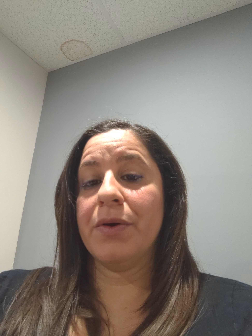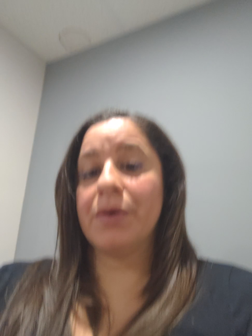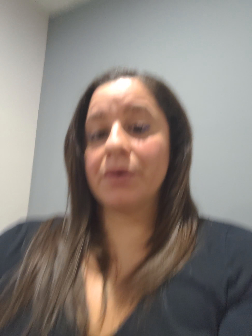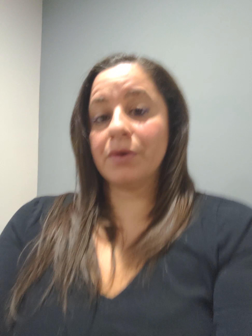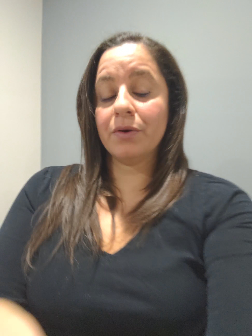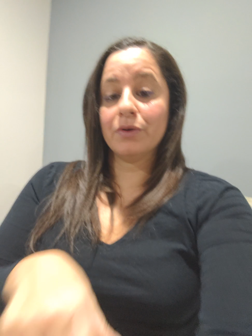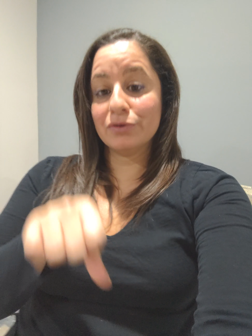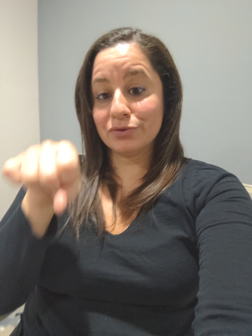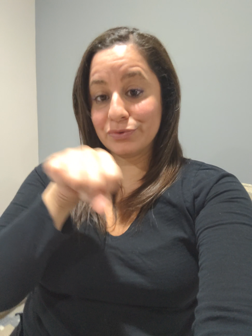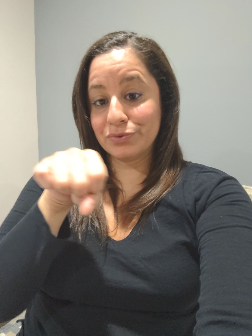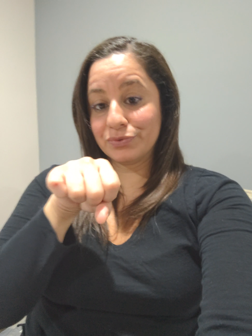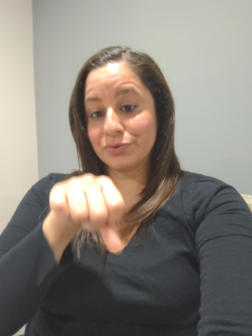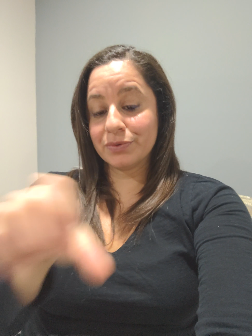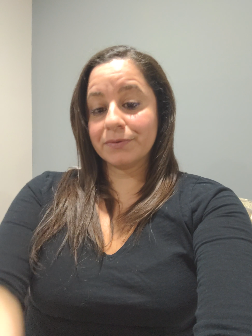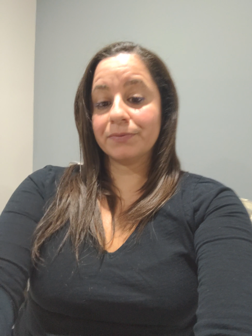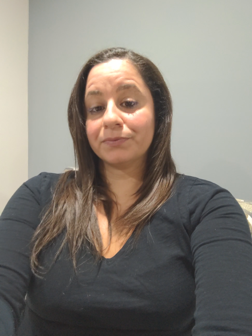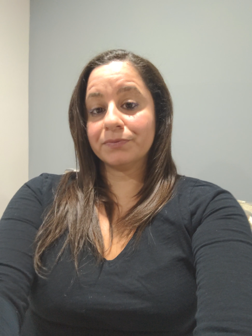shoe